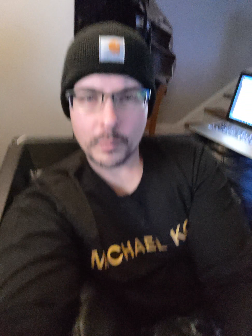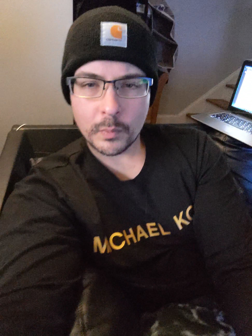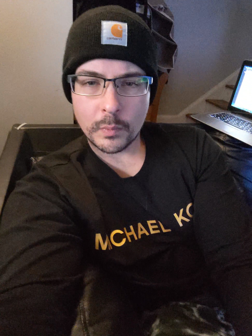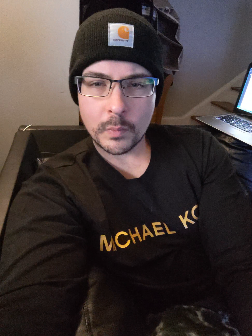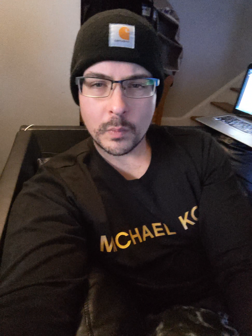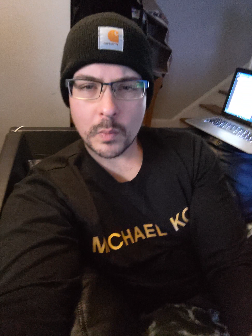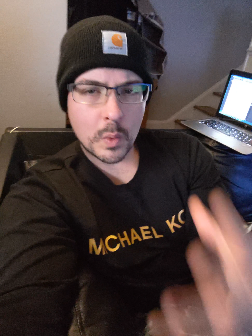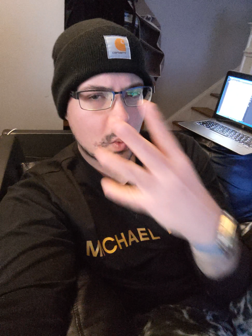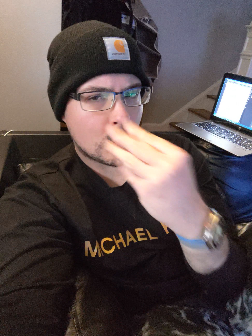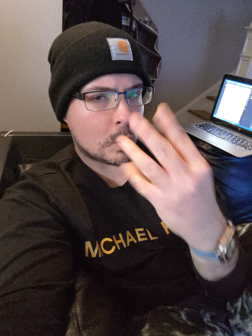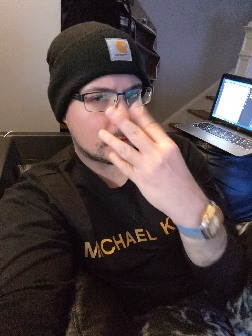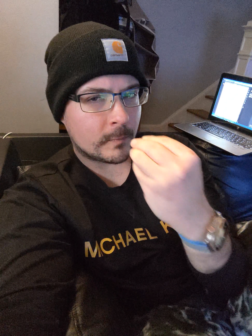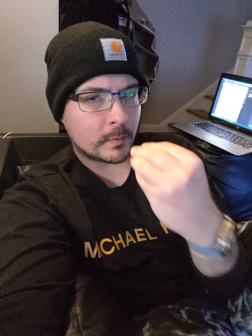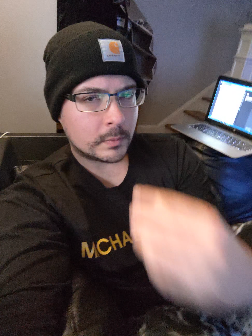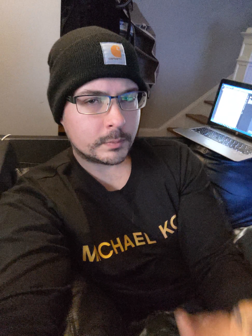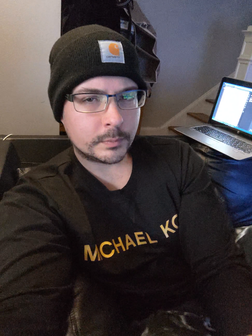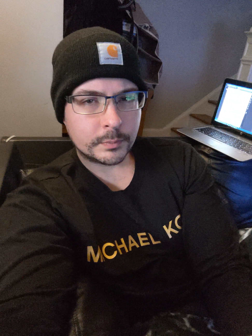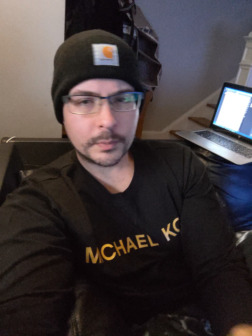wolf